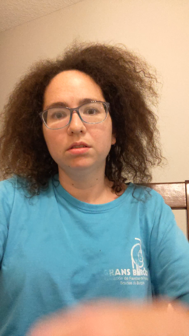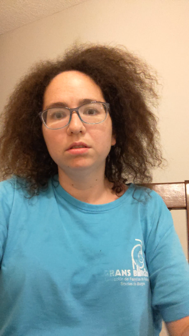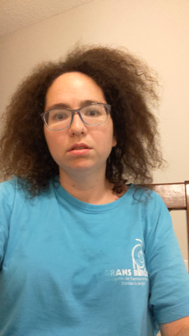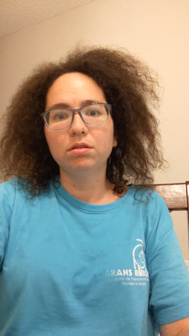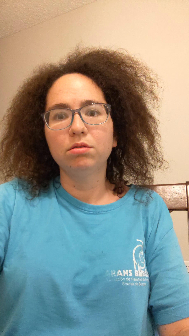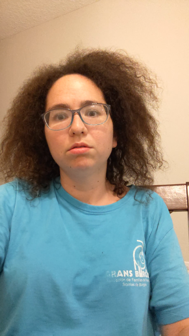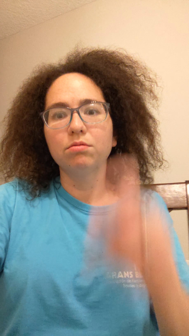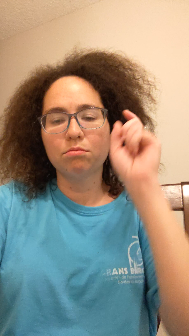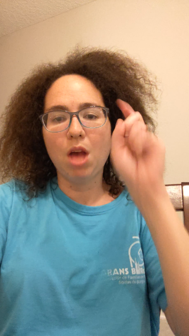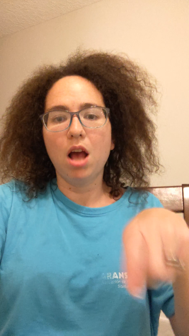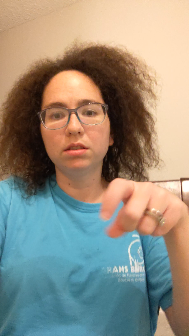must